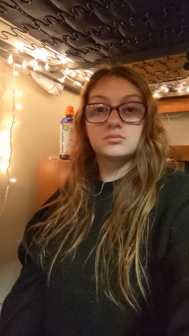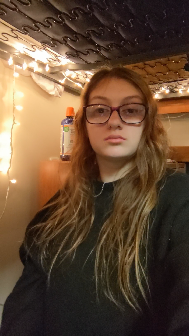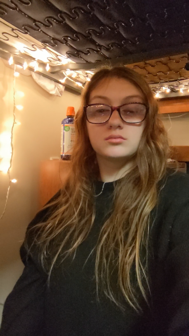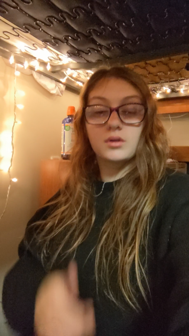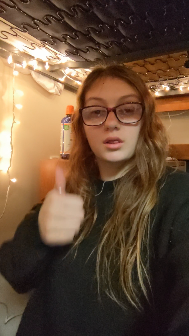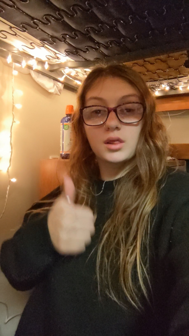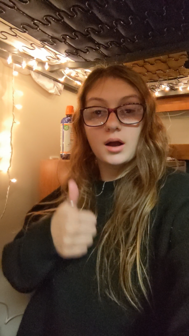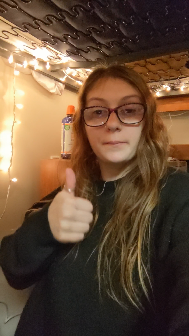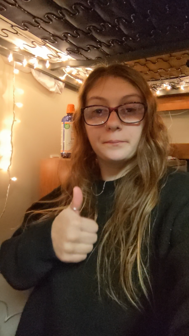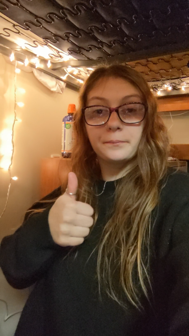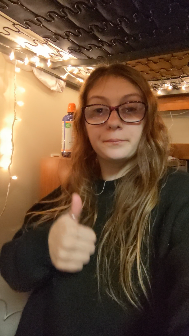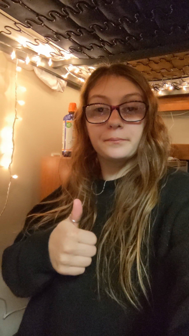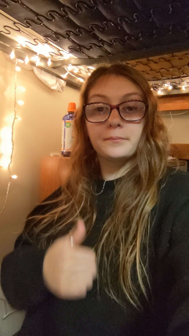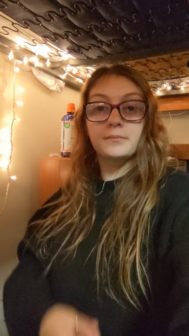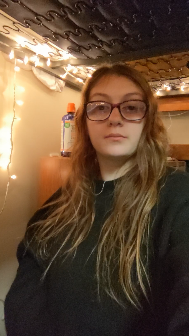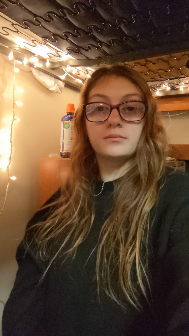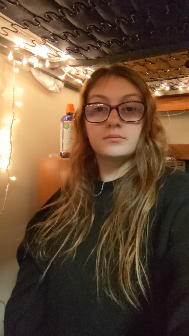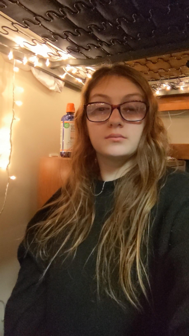help